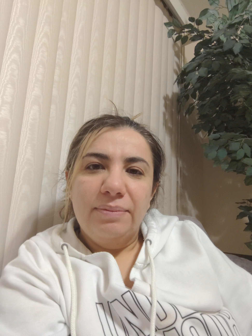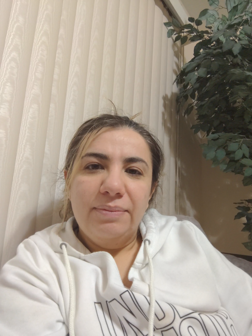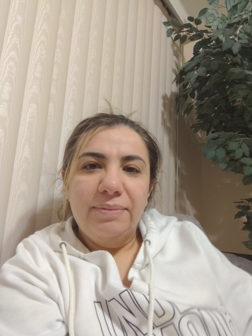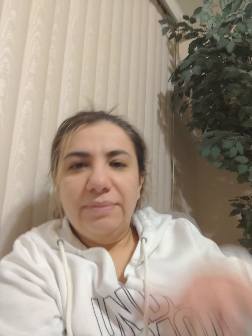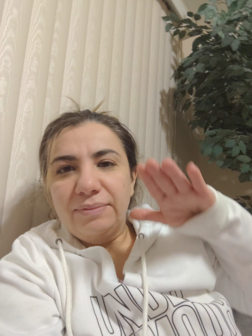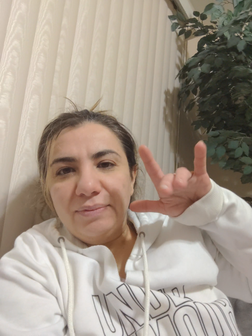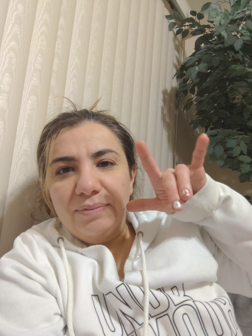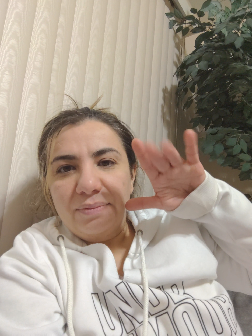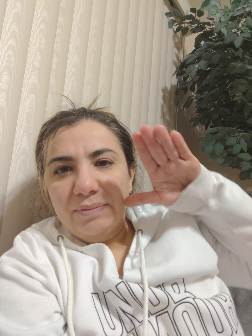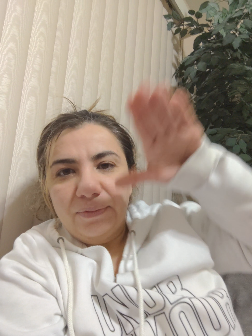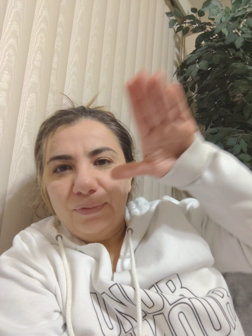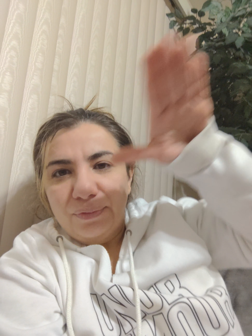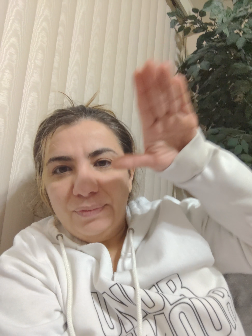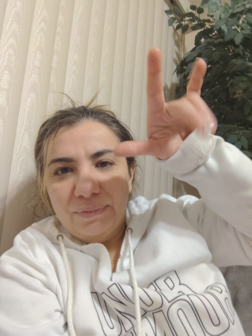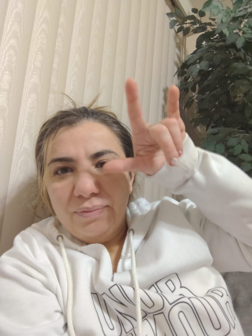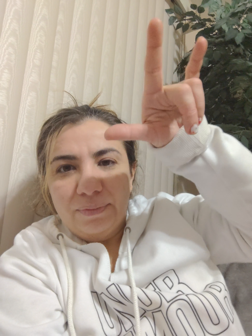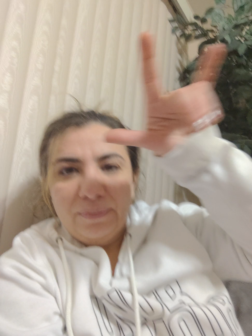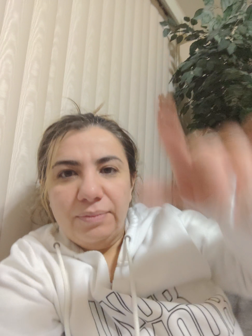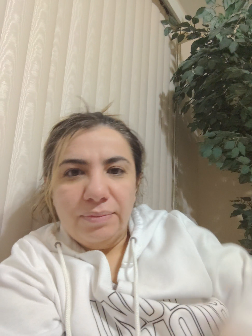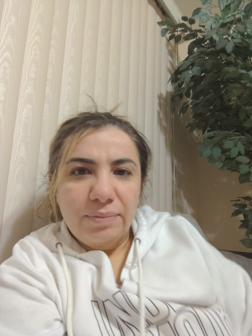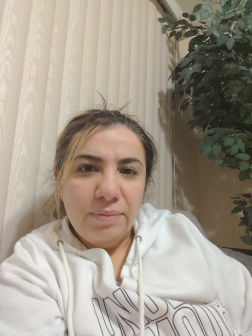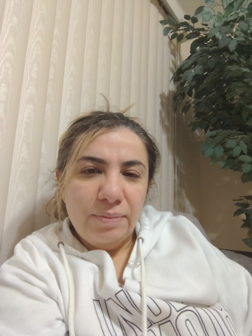airplane